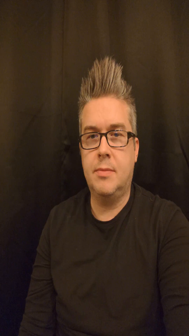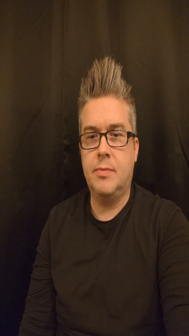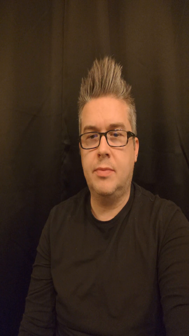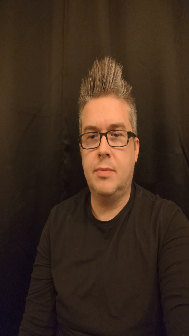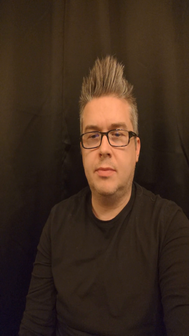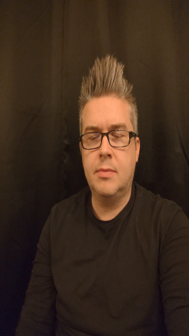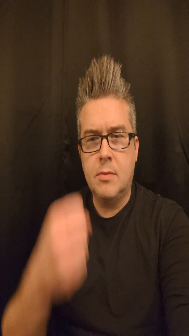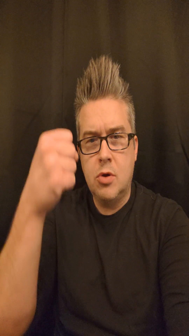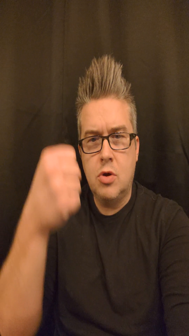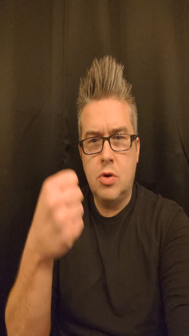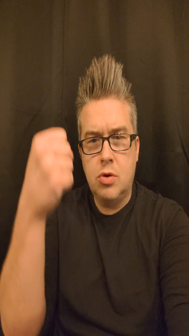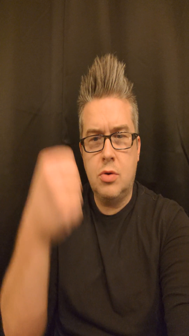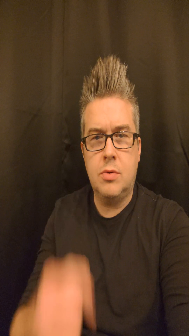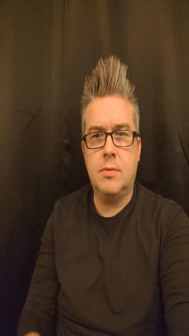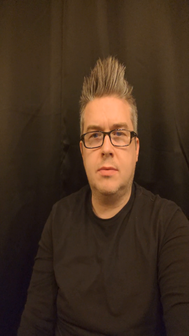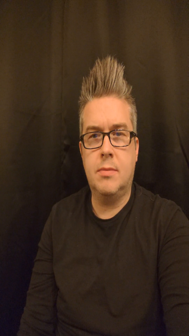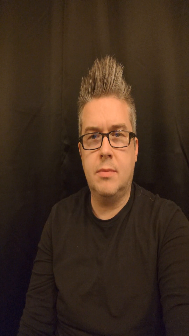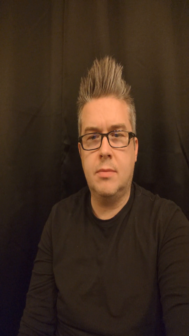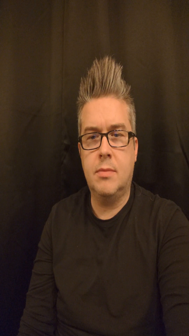car